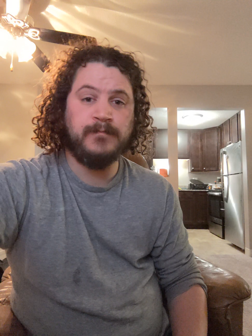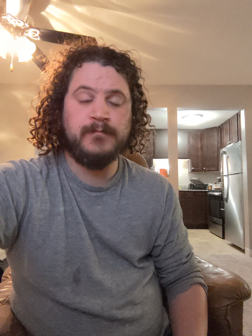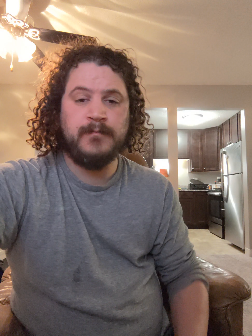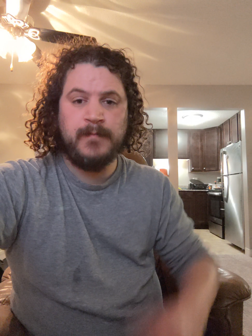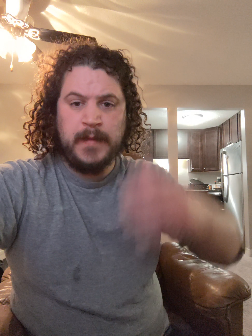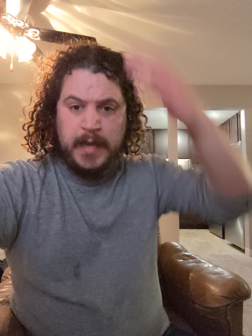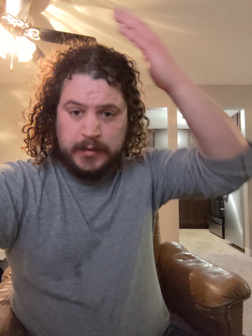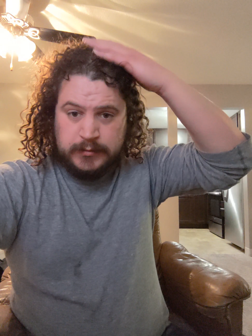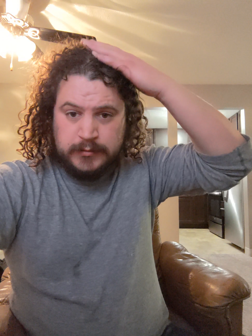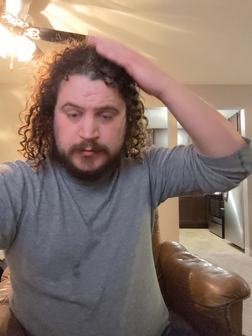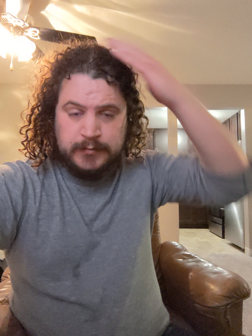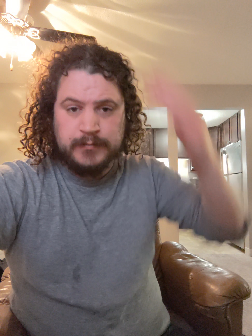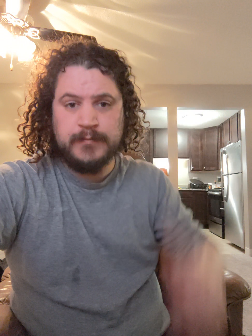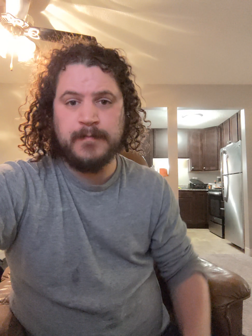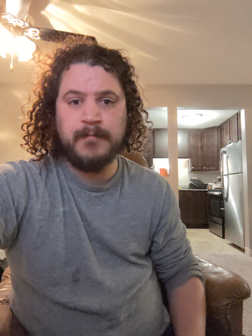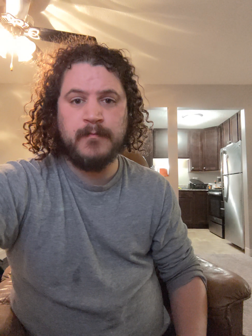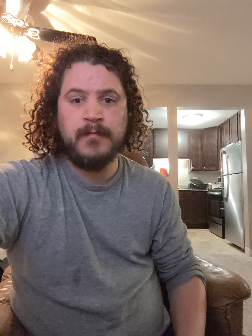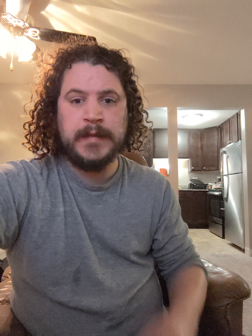hat